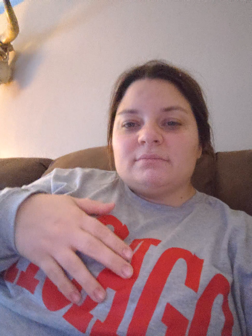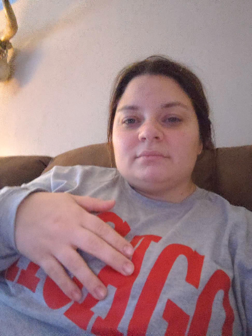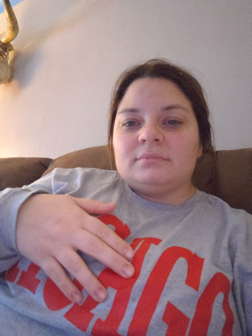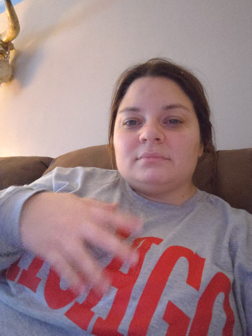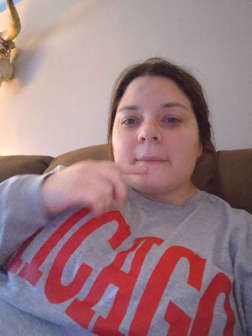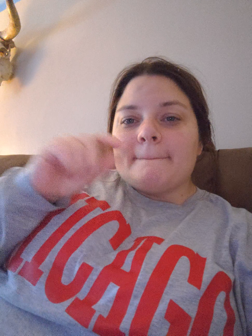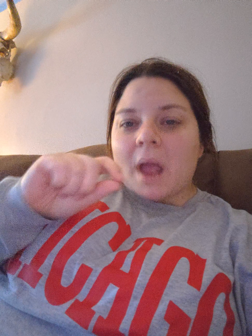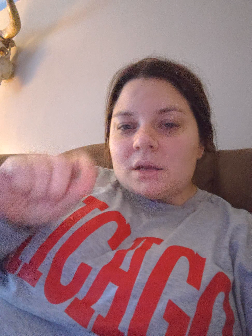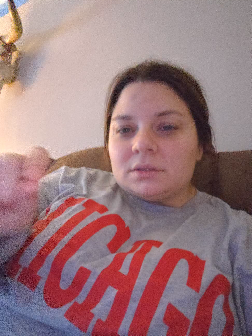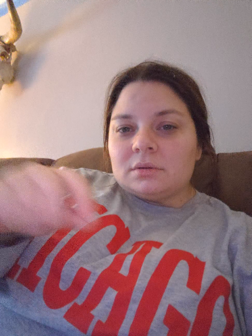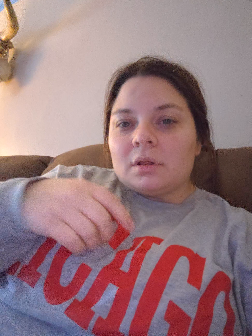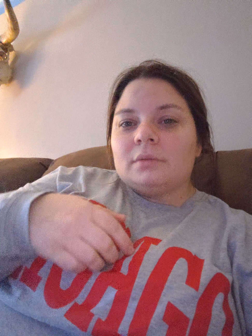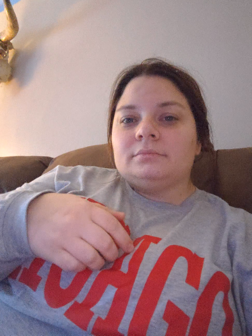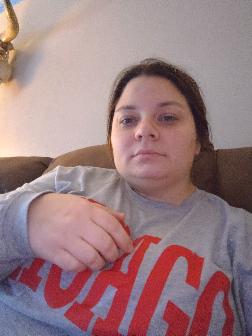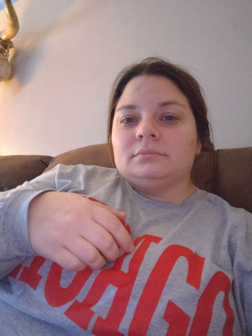pencil